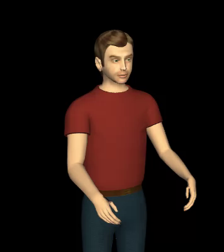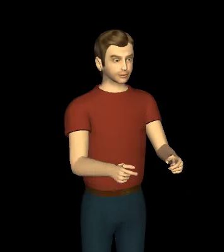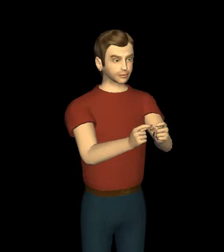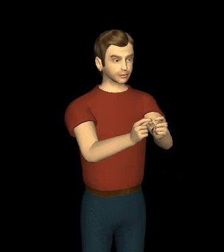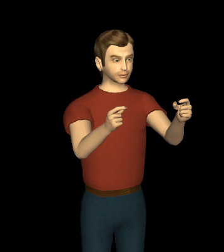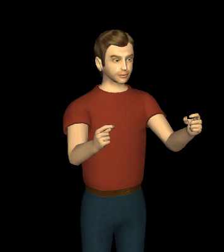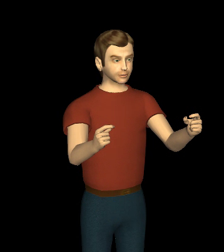شركة